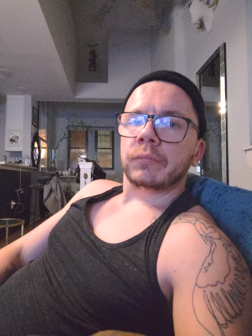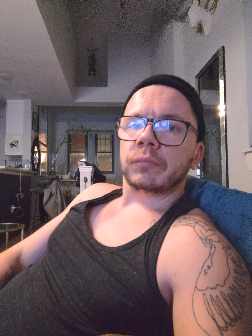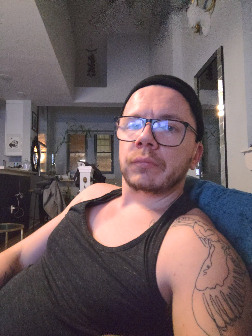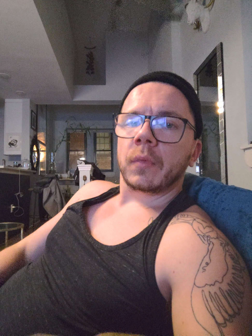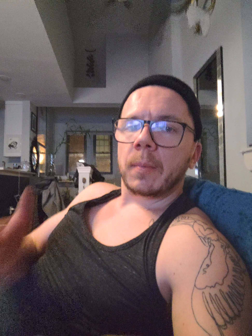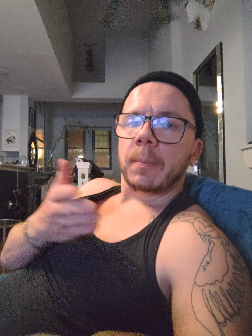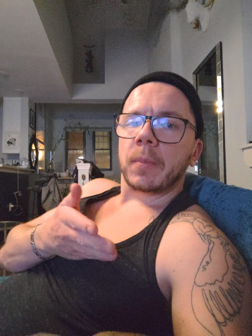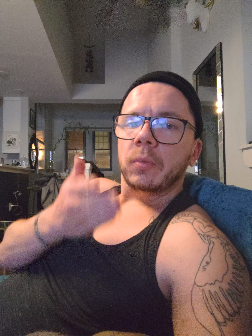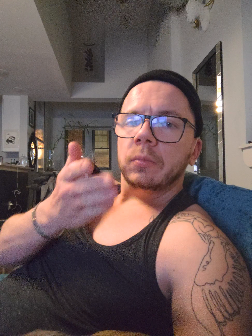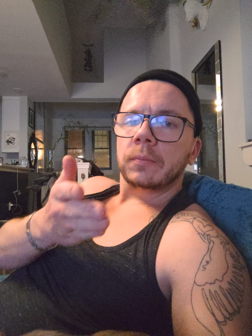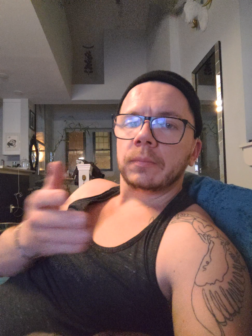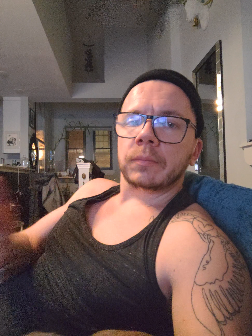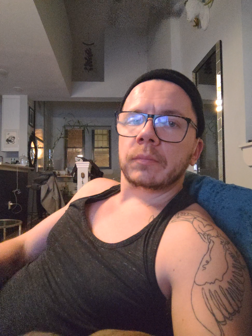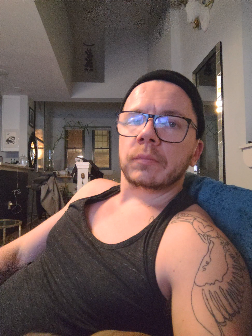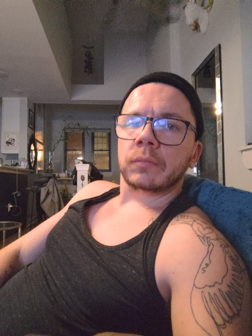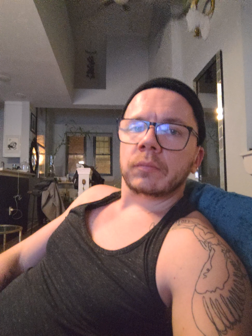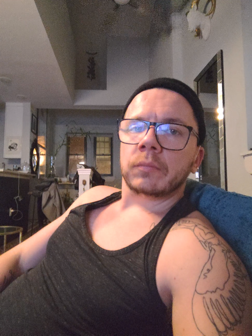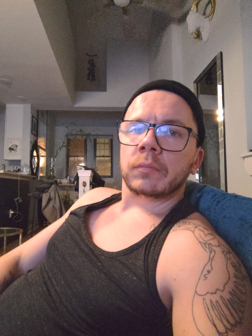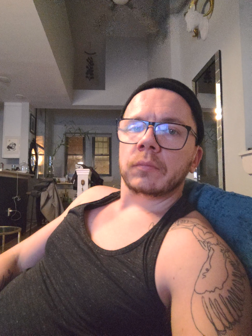boat